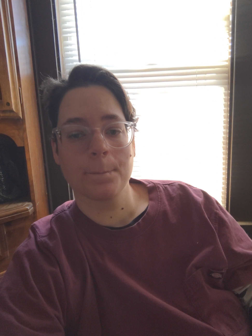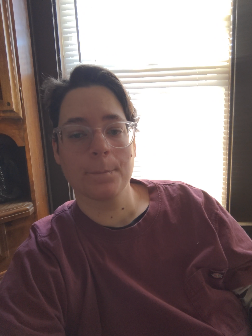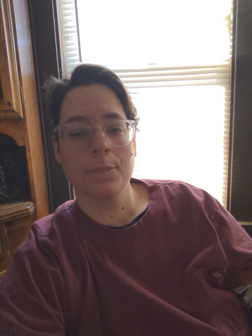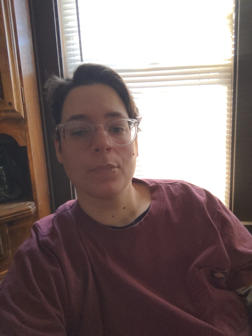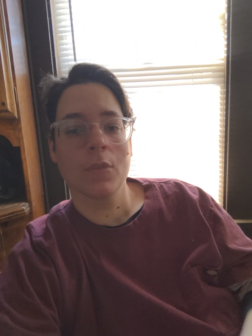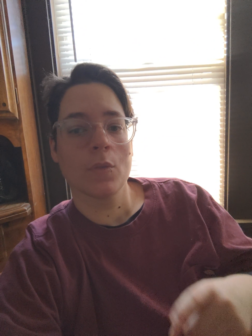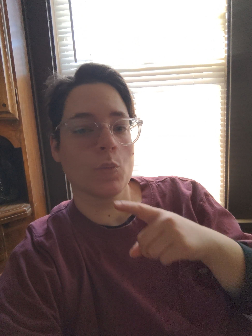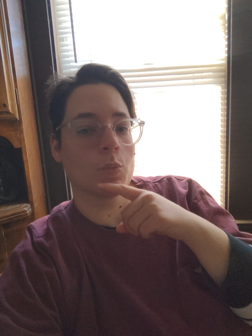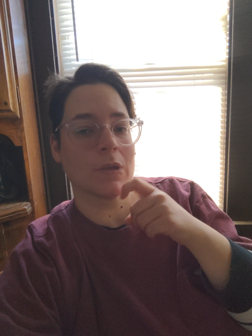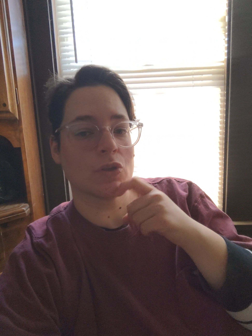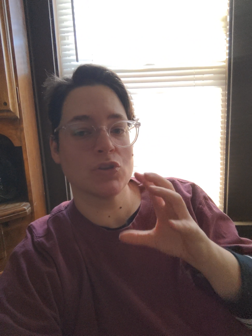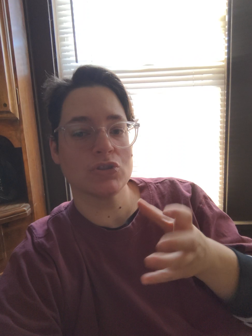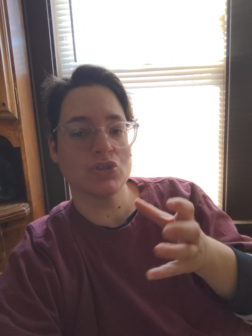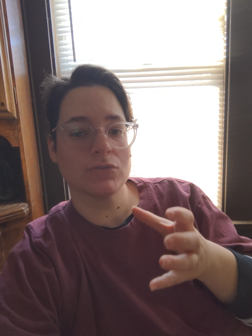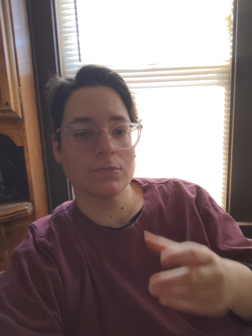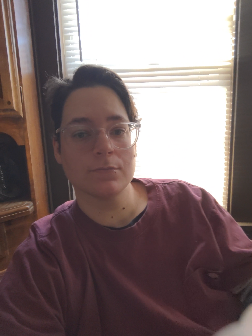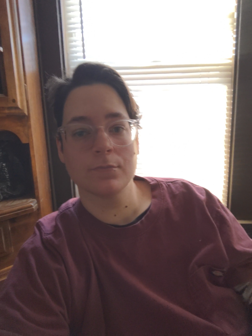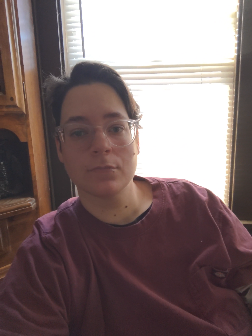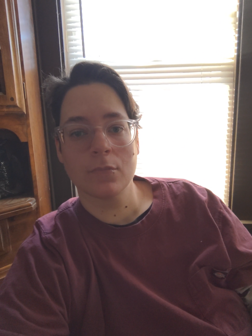dryer